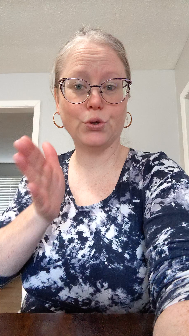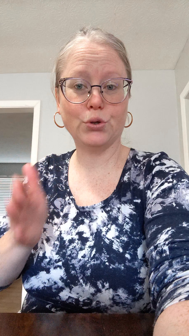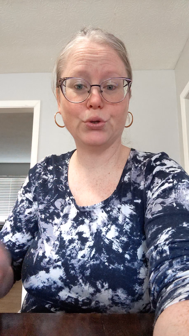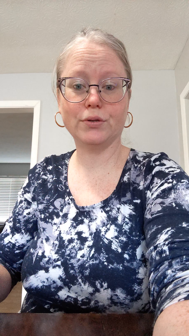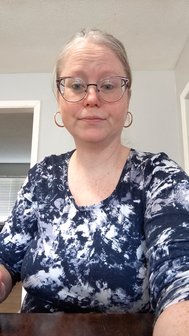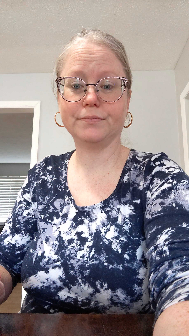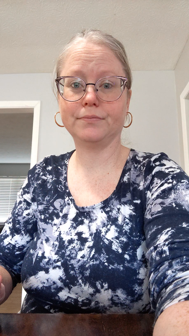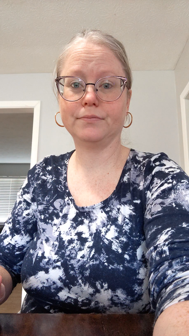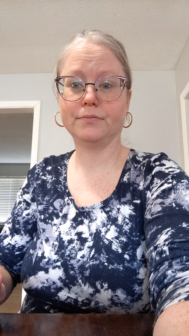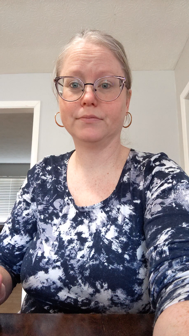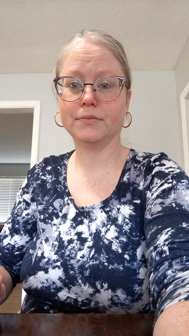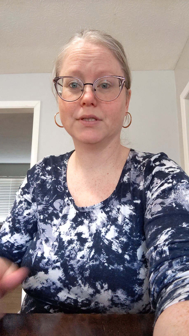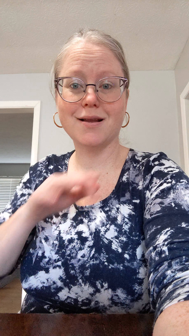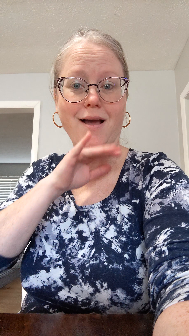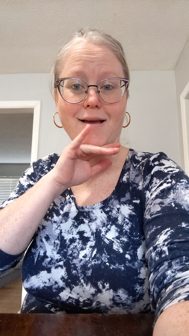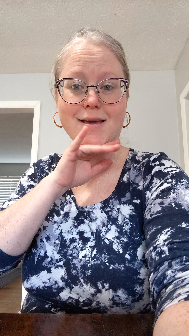naughty